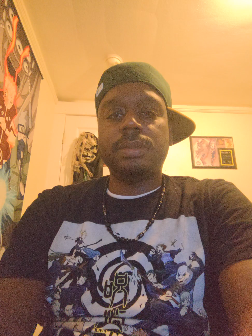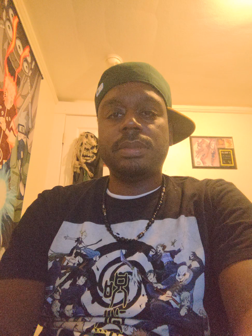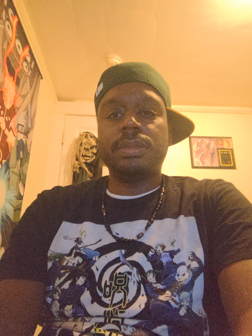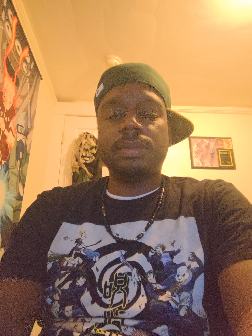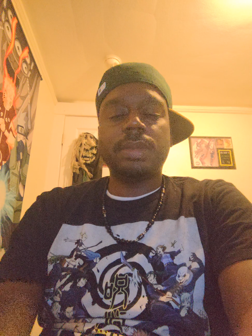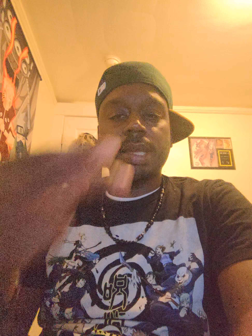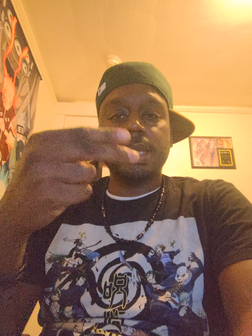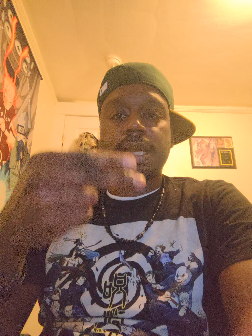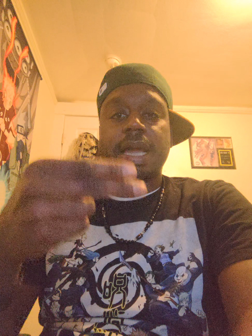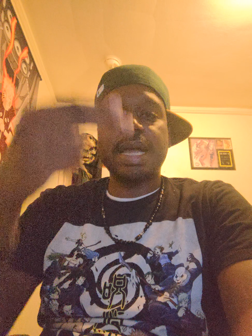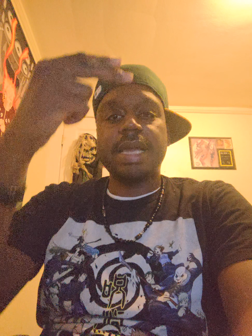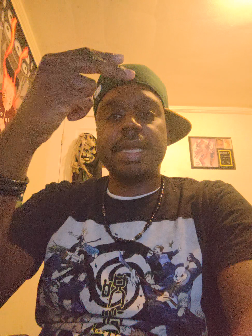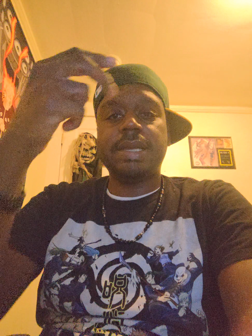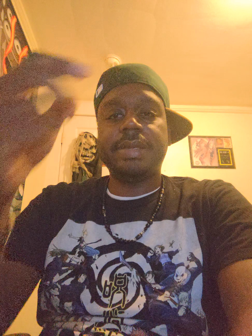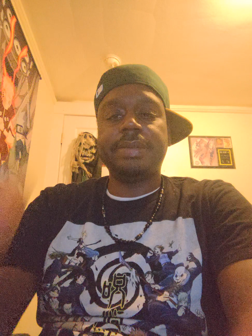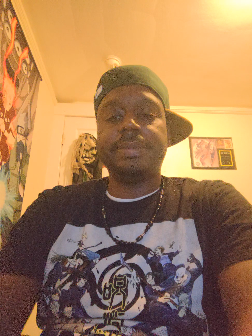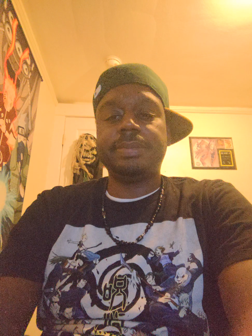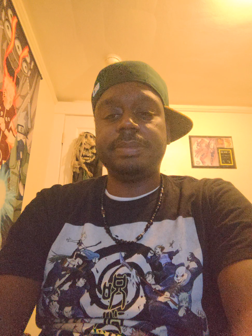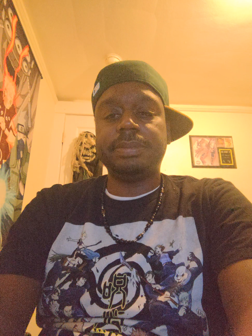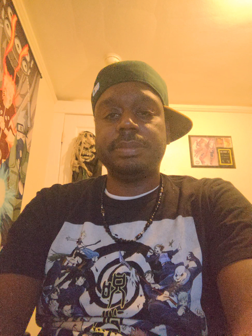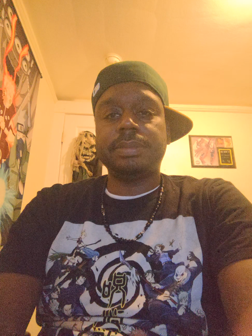high